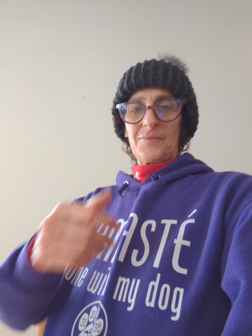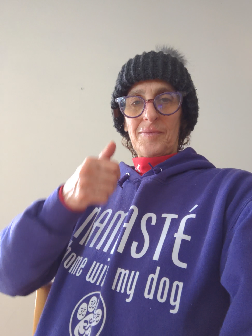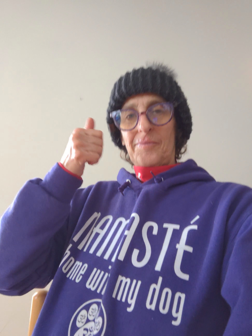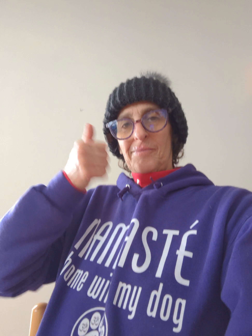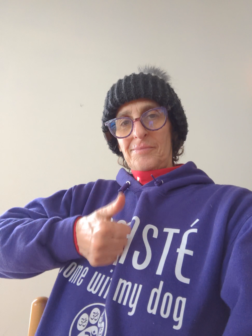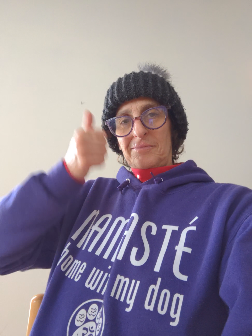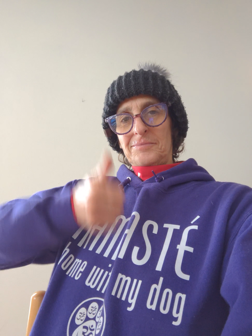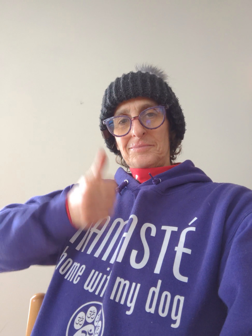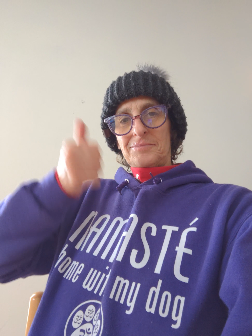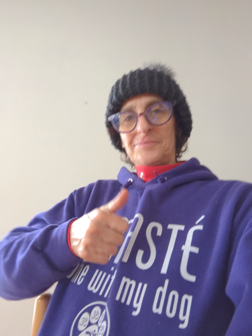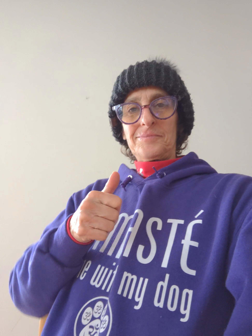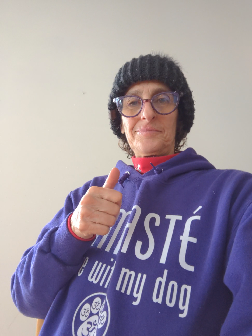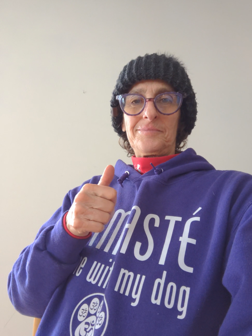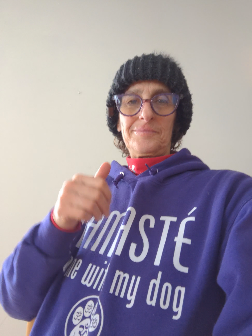every